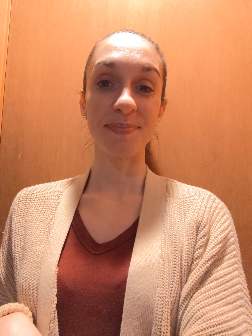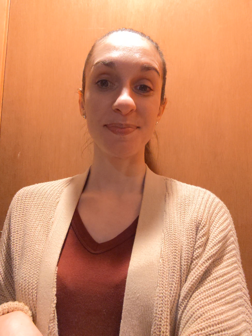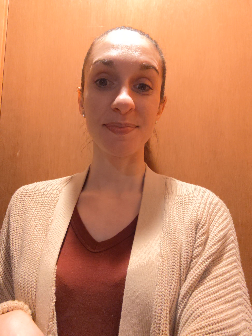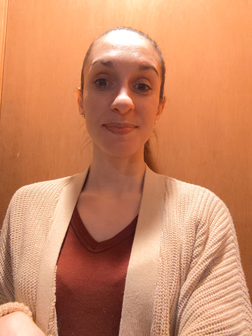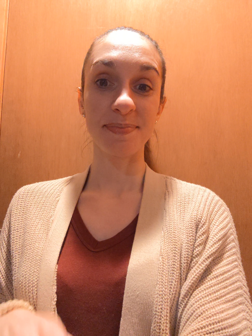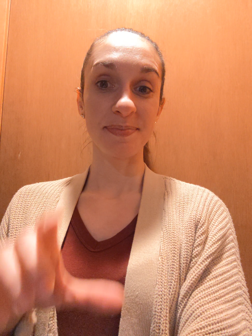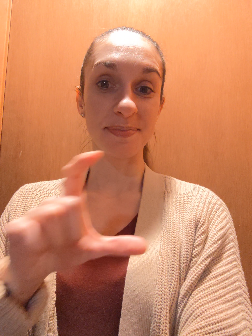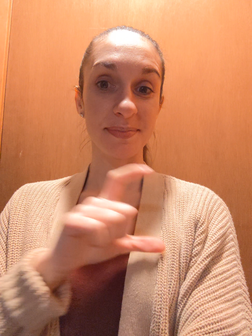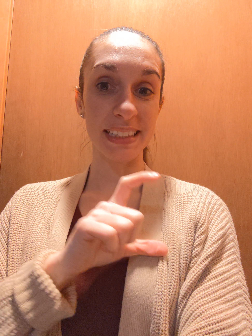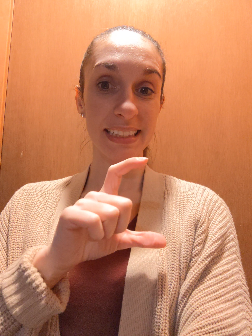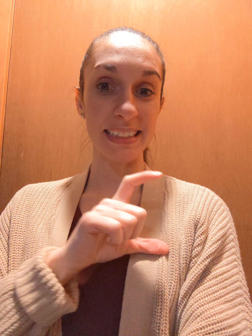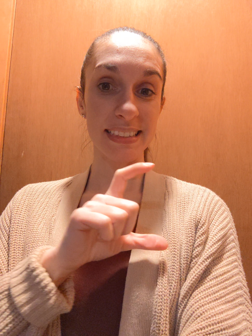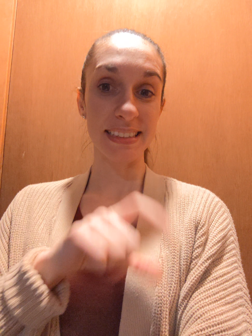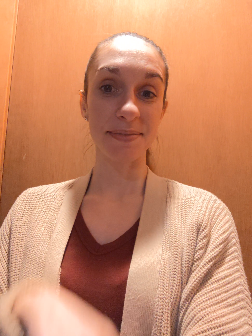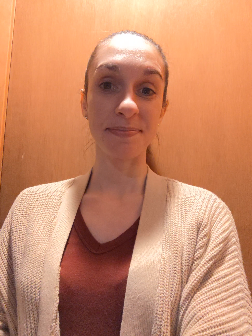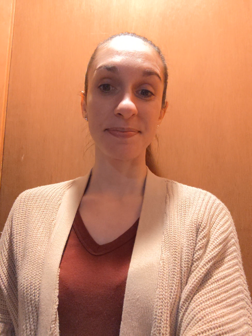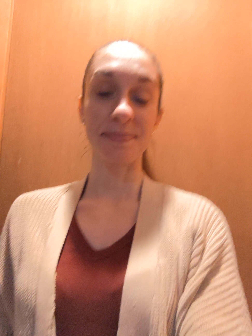police